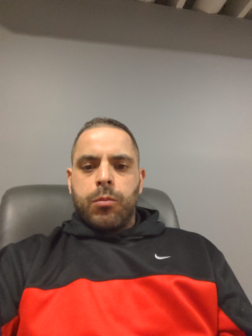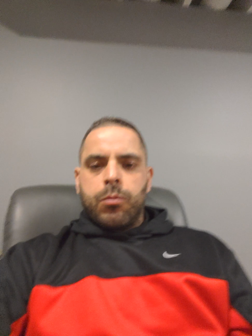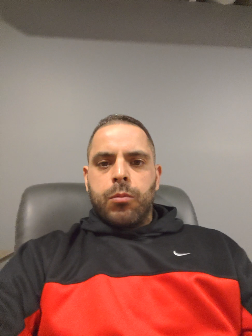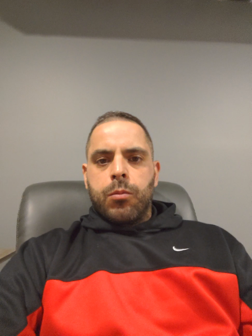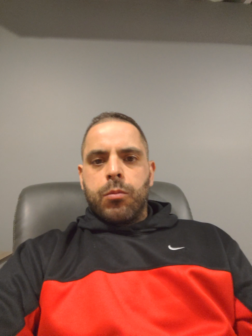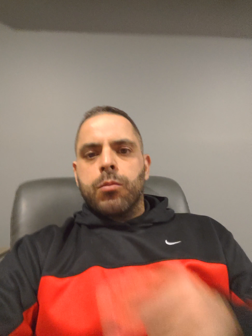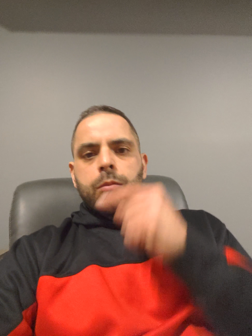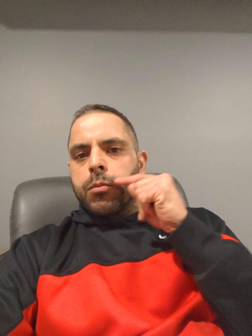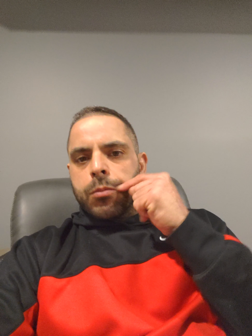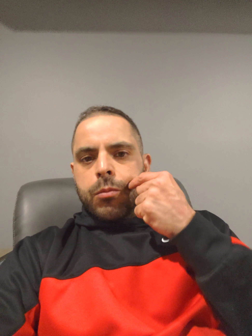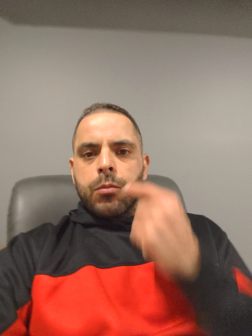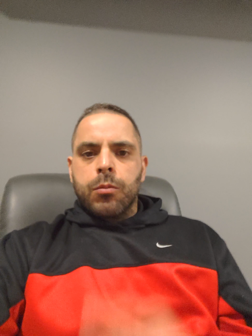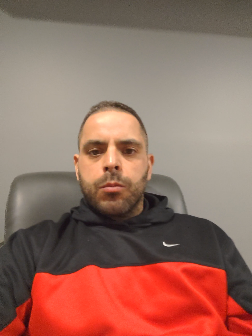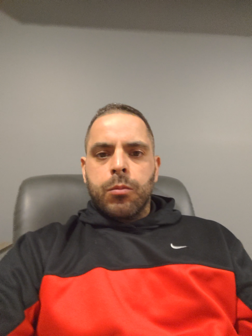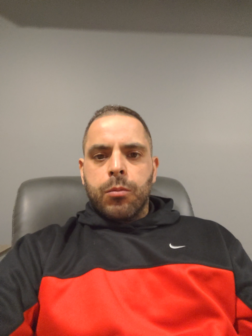smile